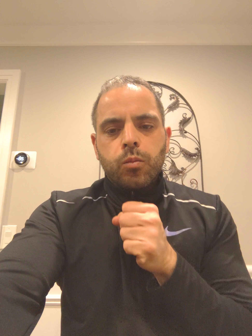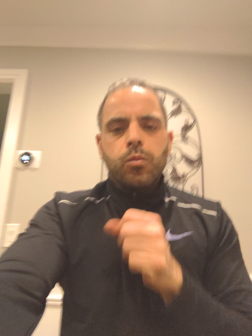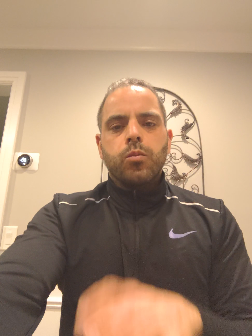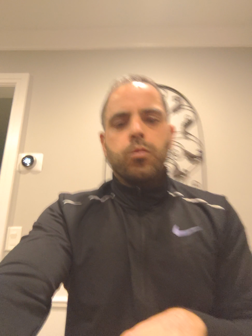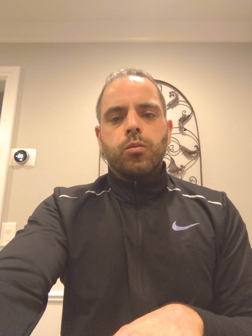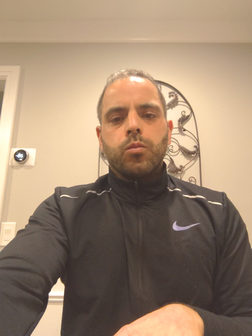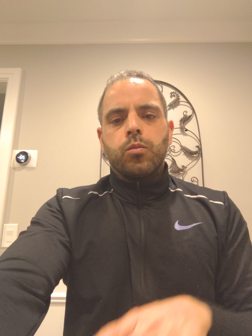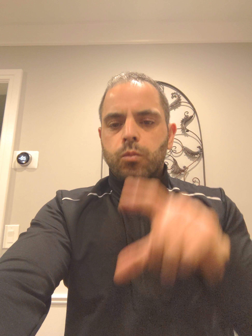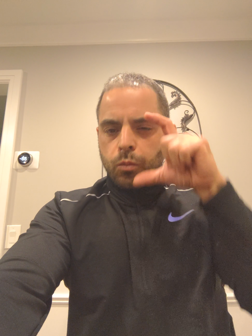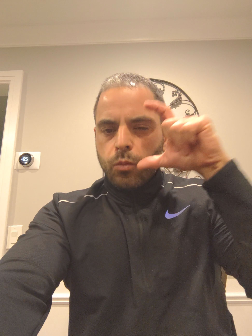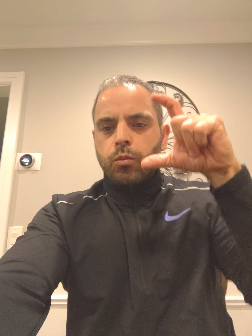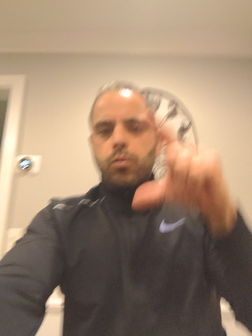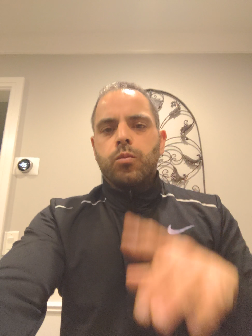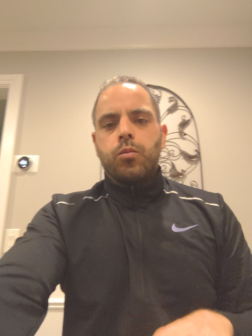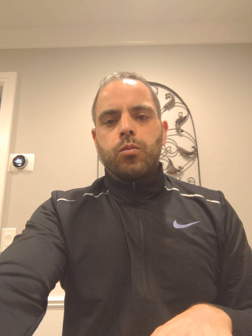moon